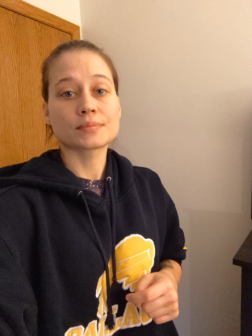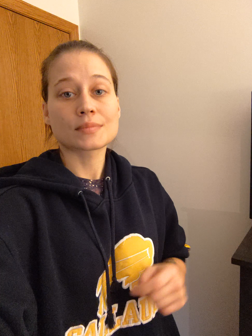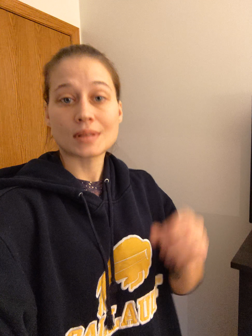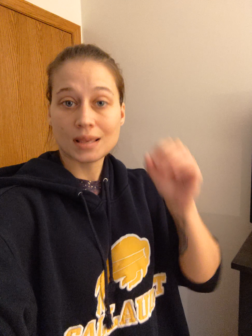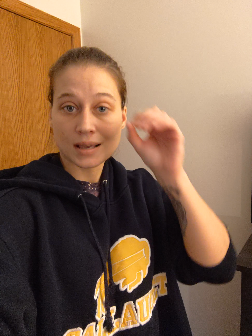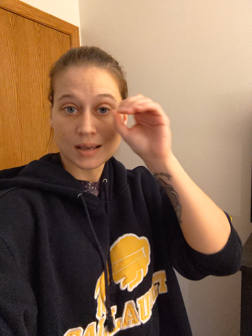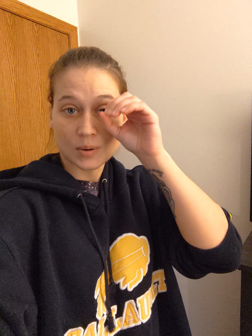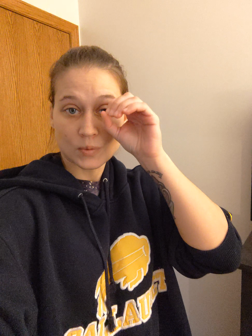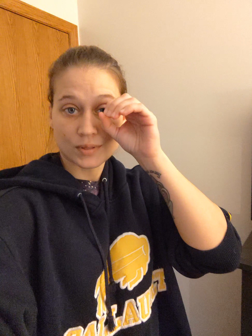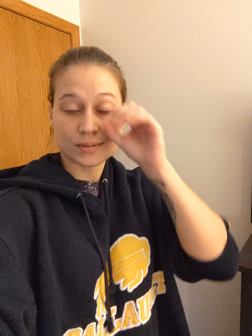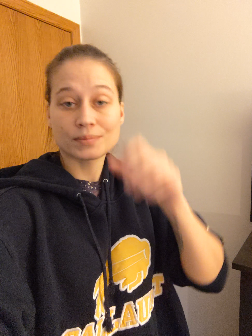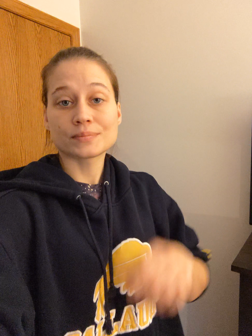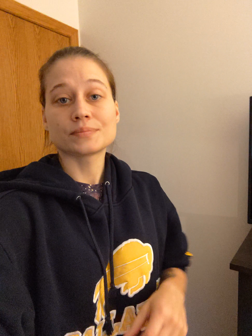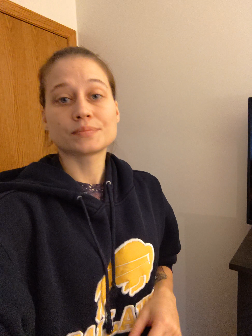owl